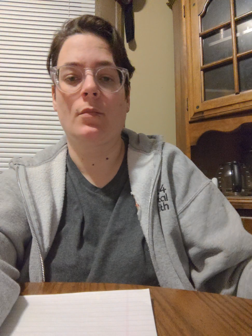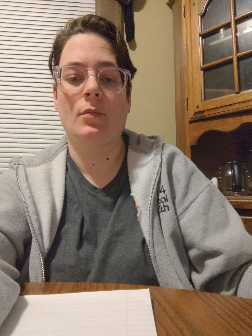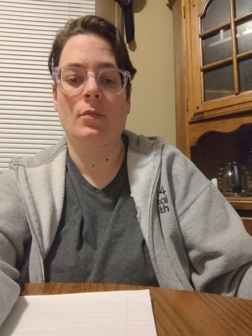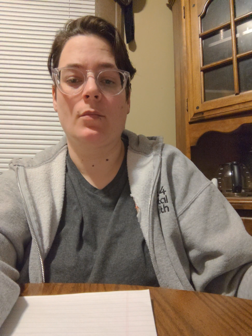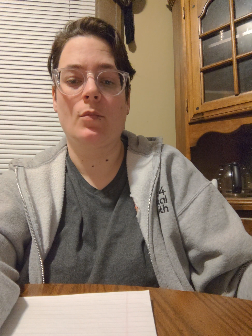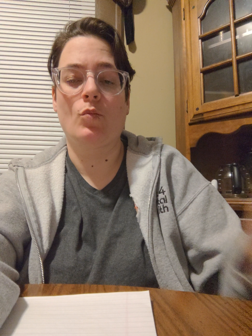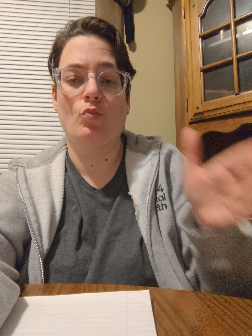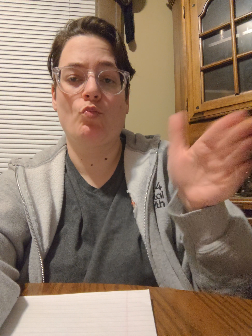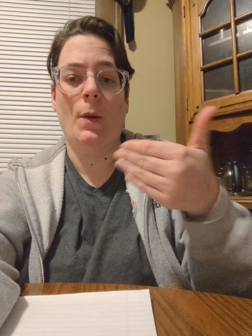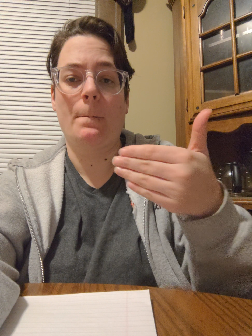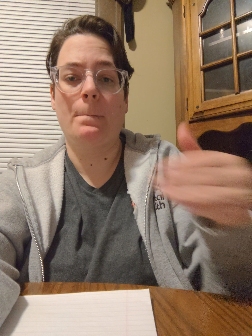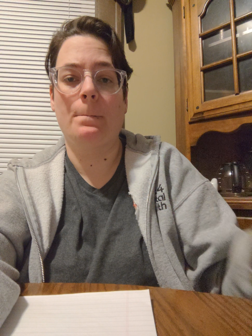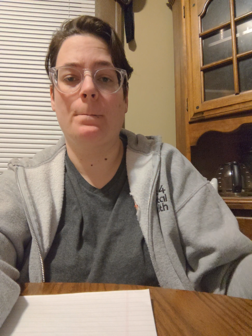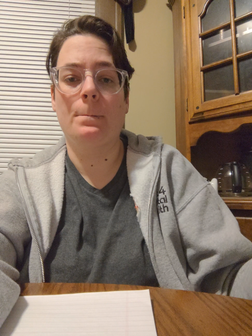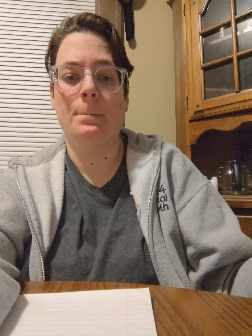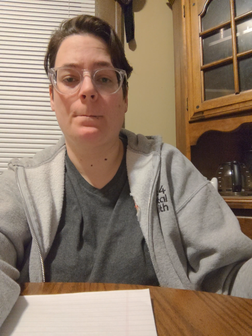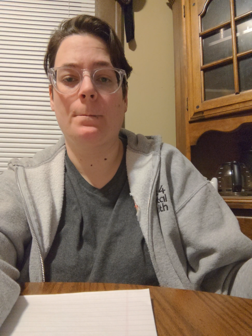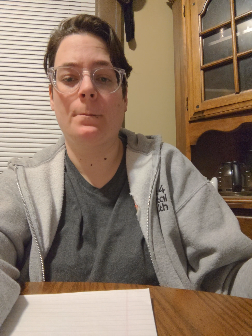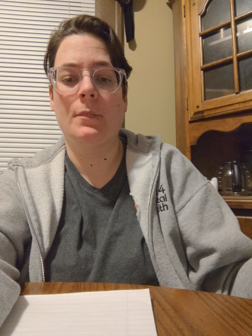room